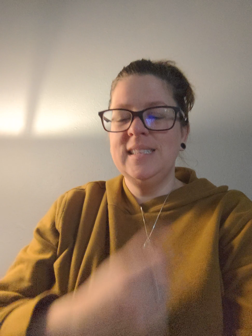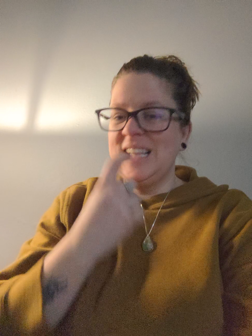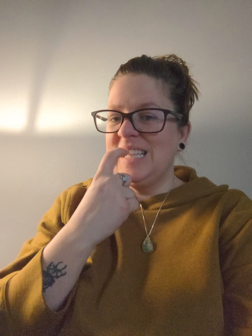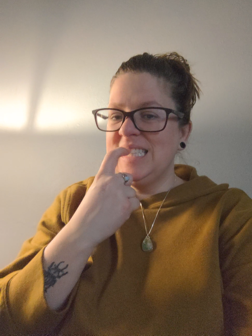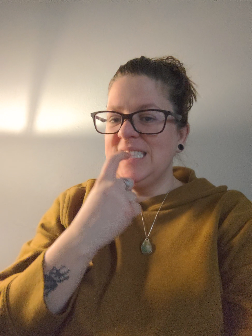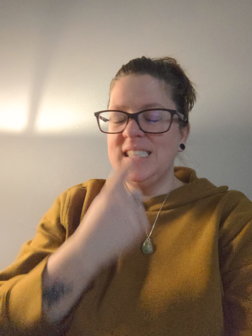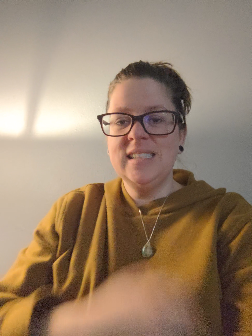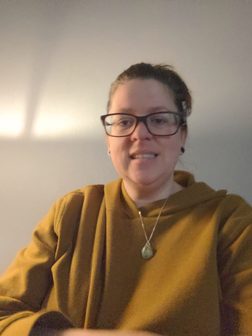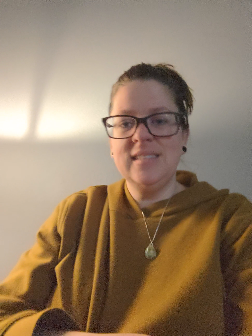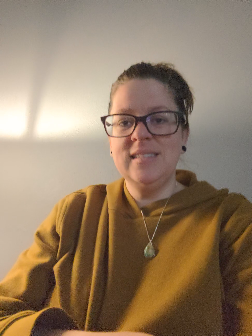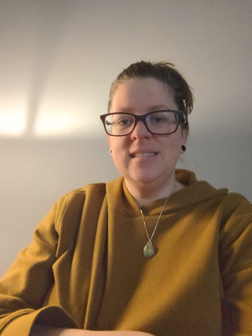window